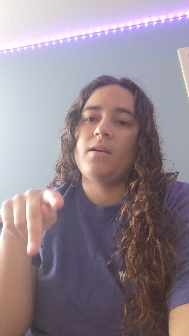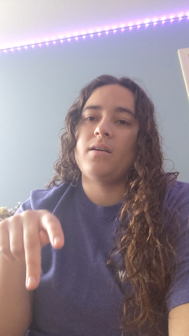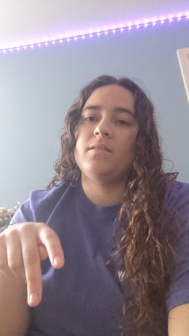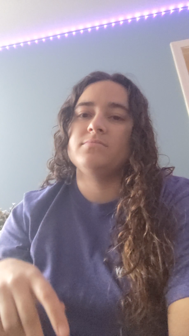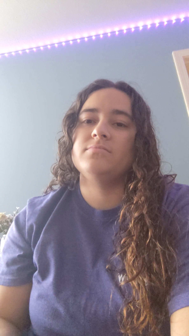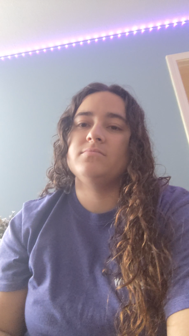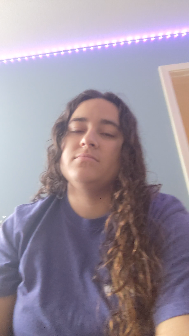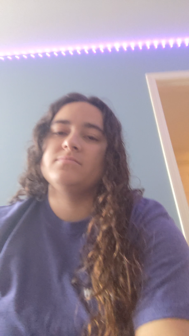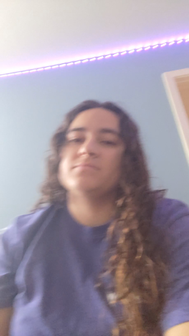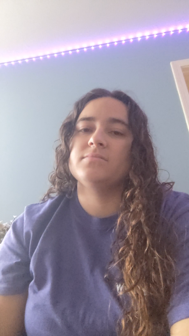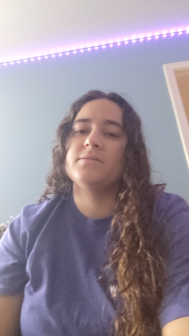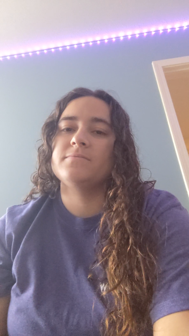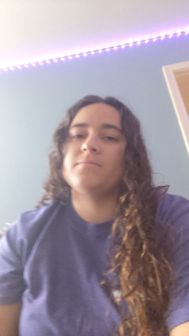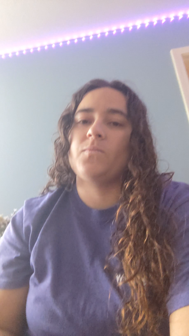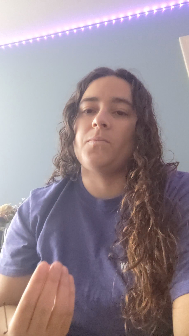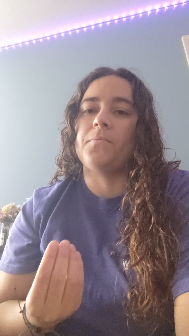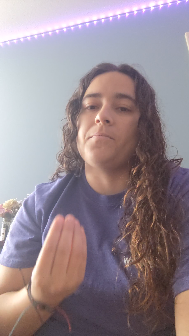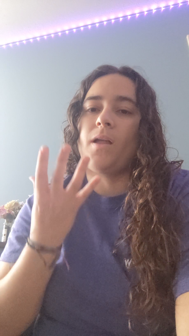plants